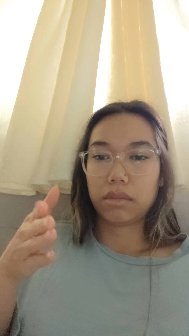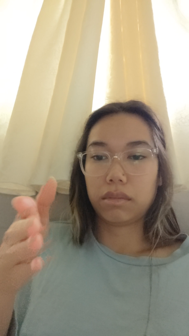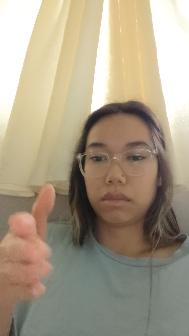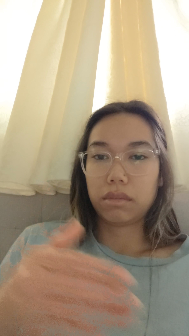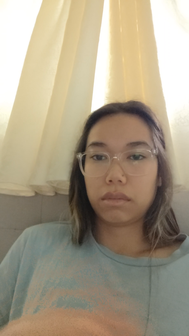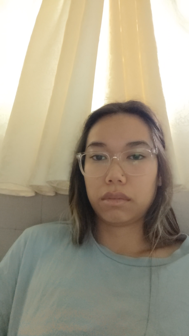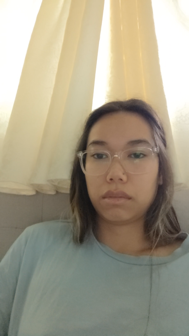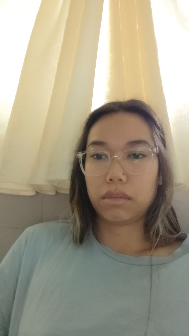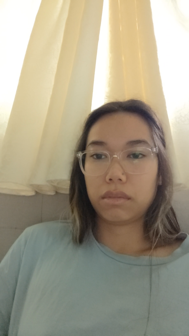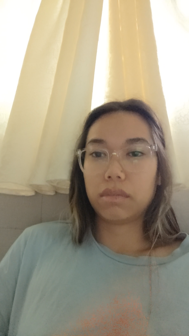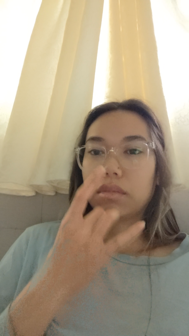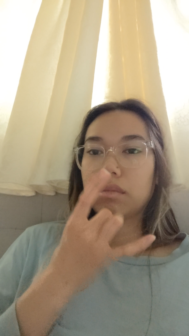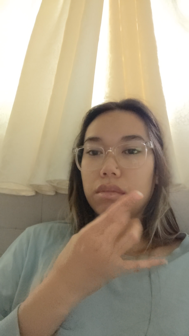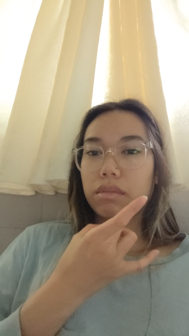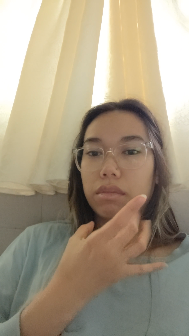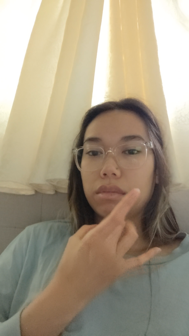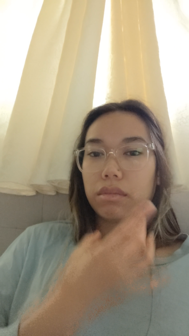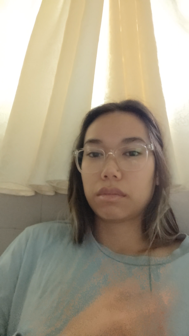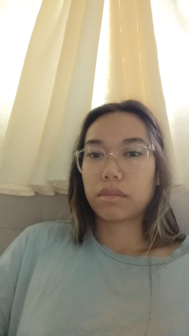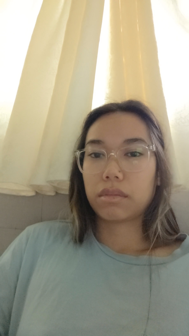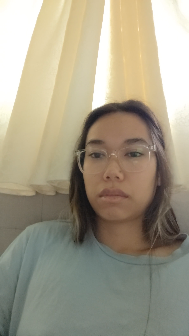light bulb